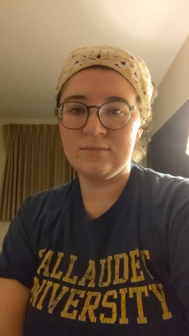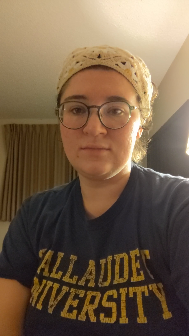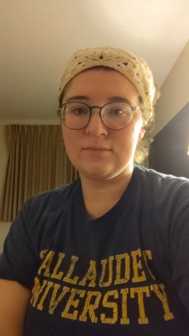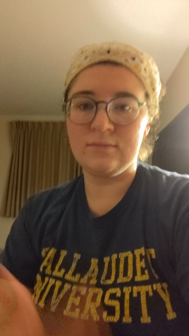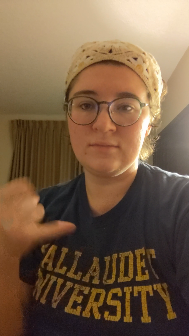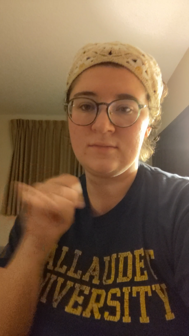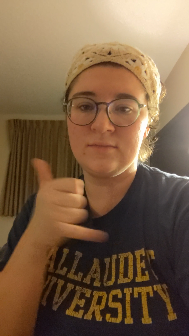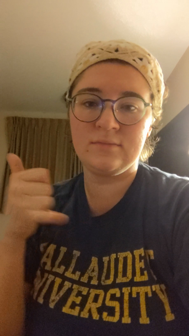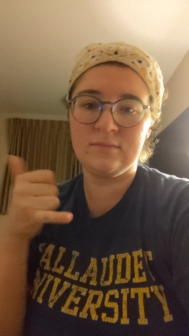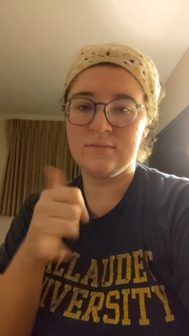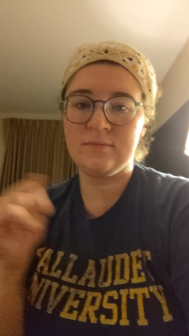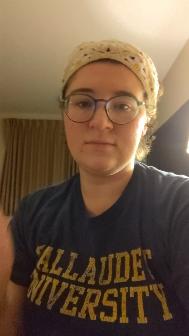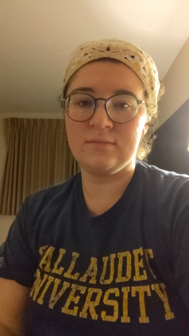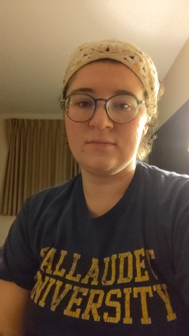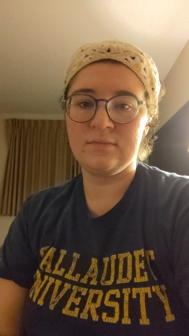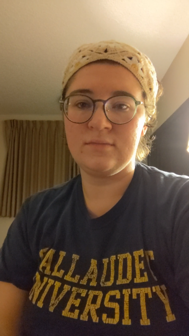play